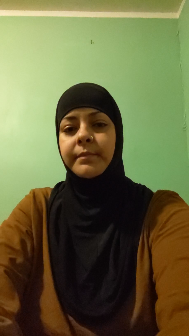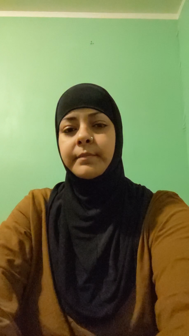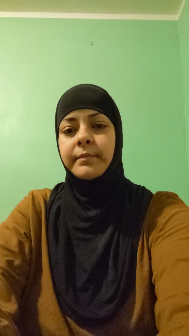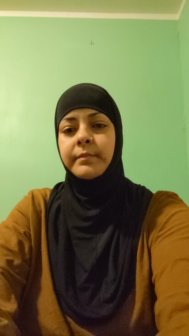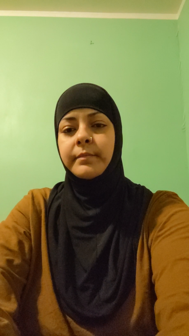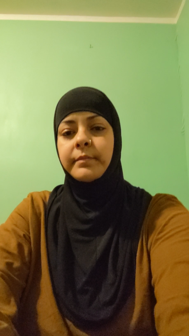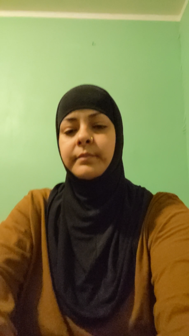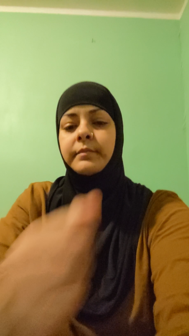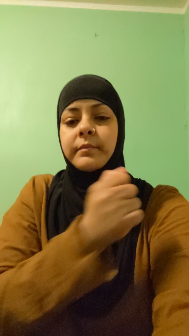hug